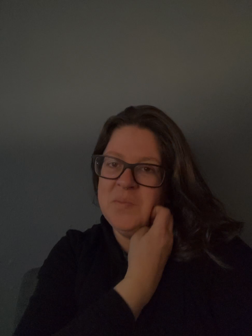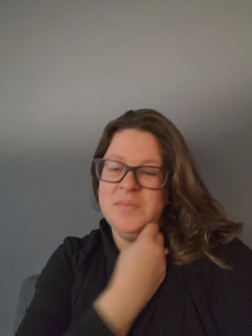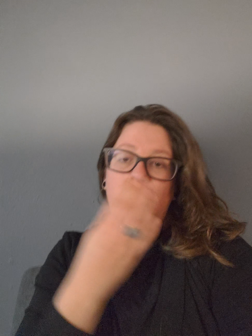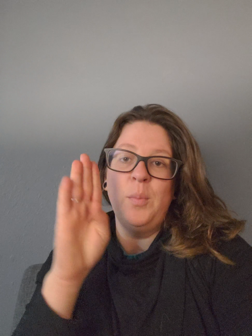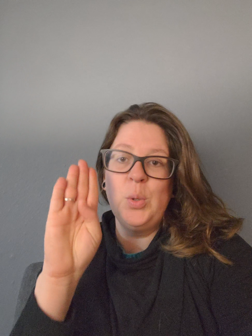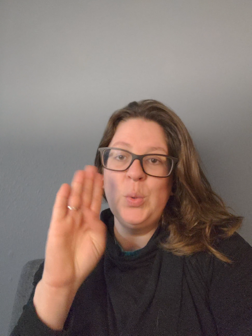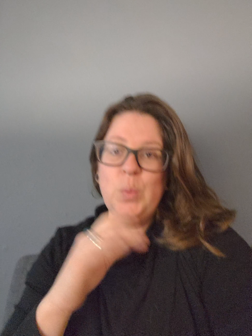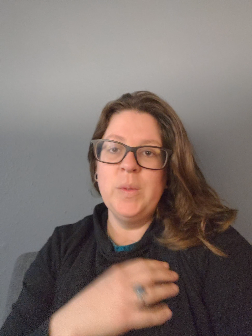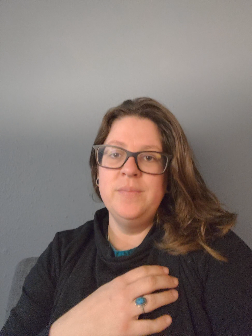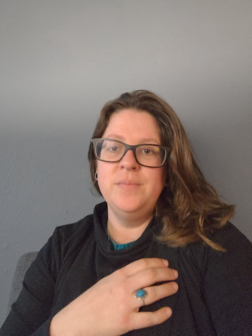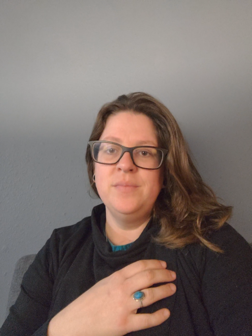blue